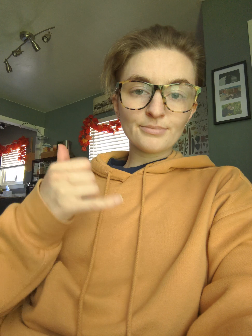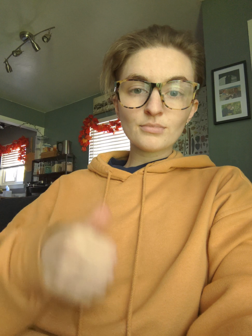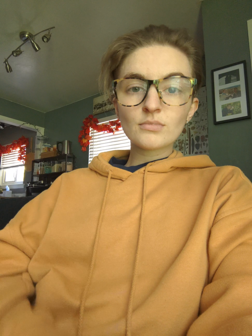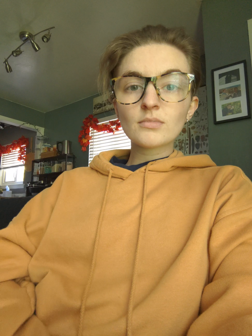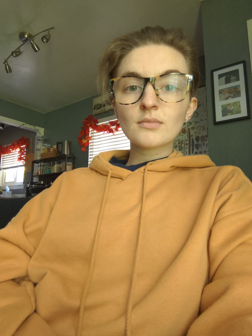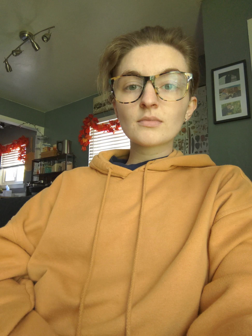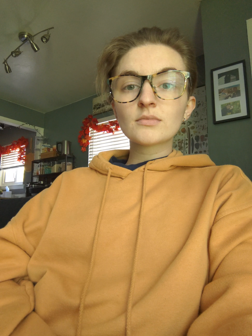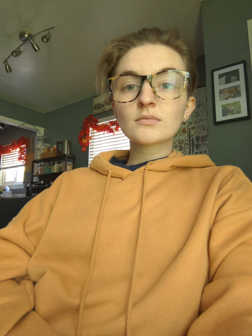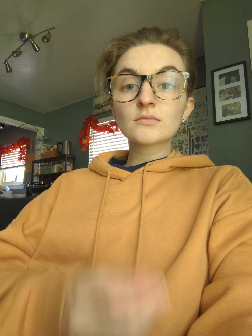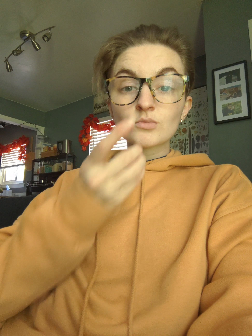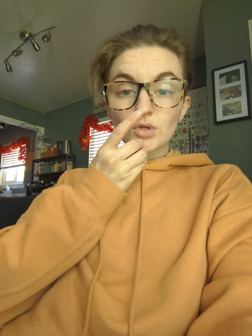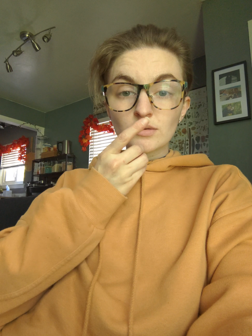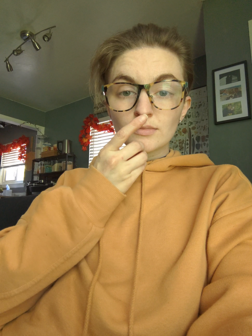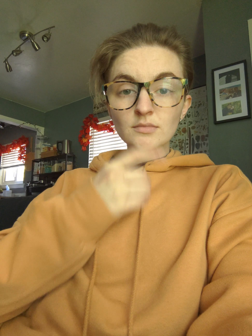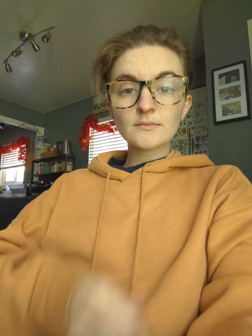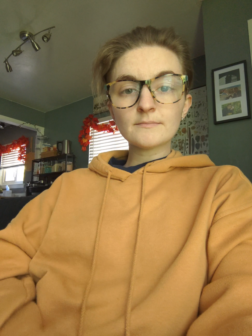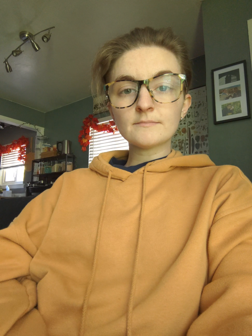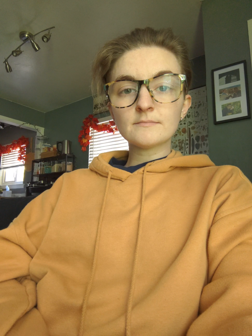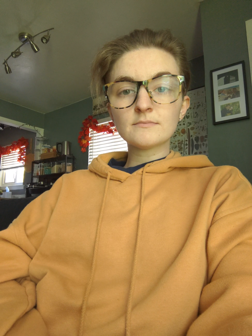dinner